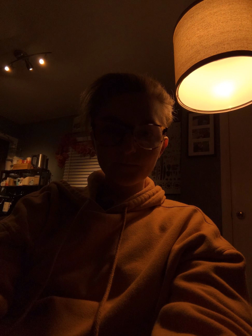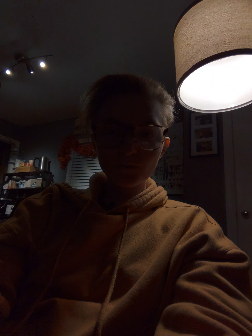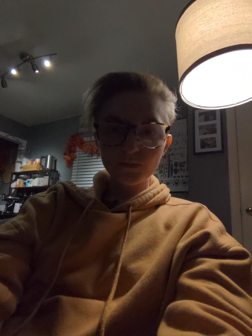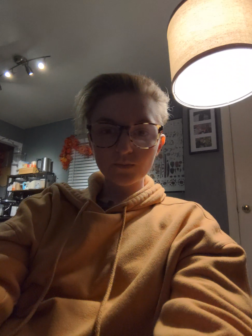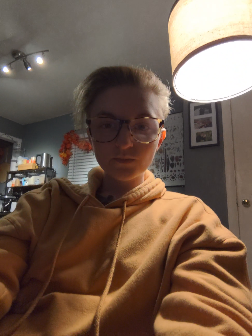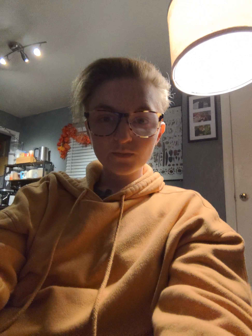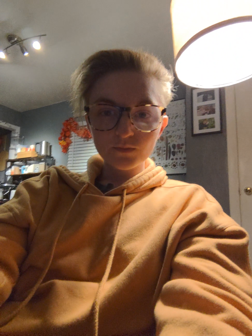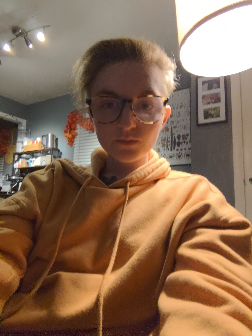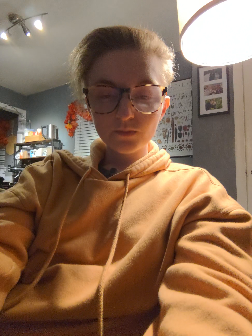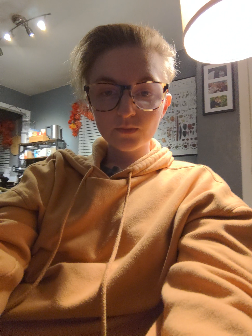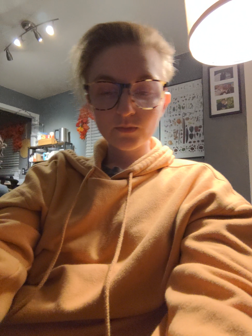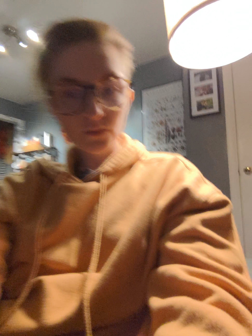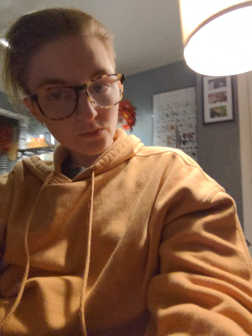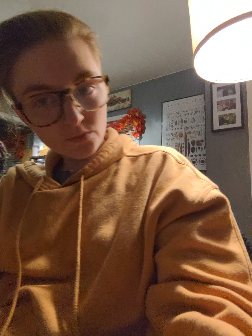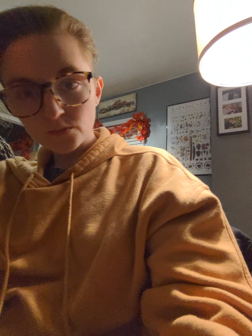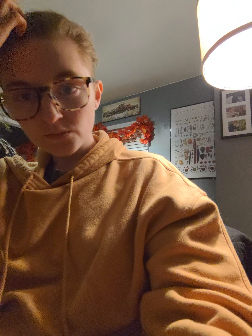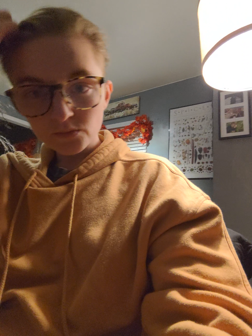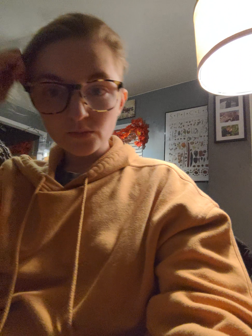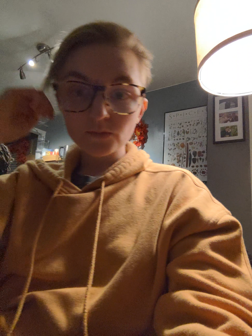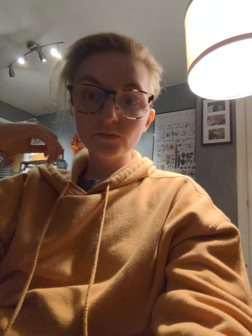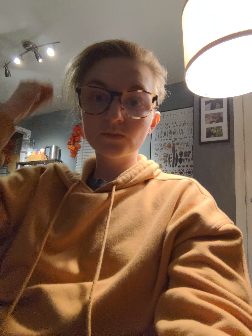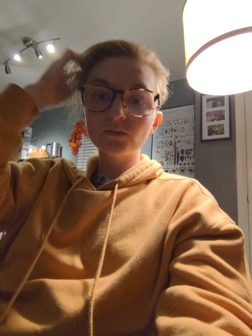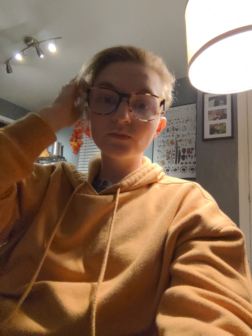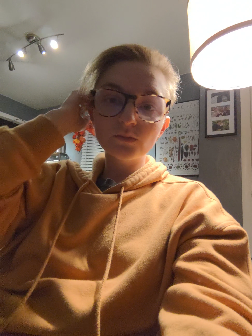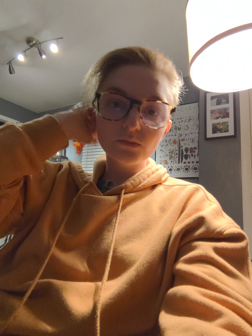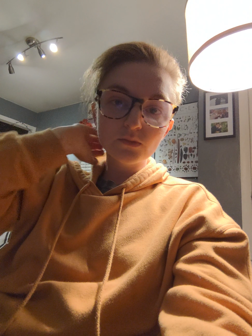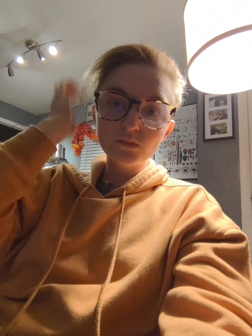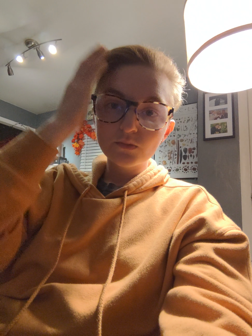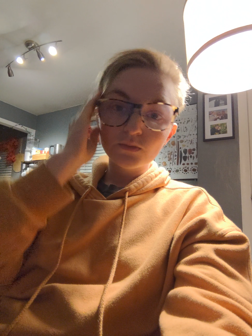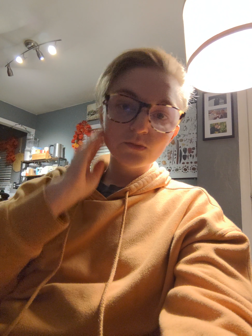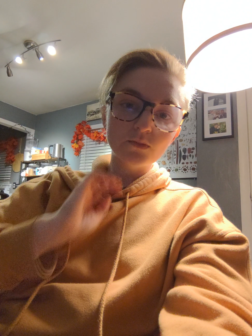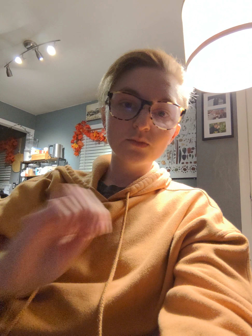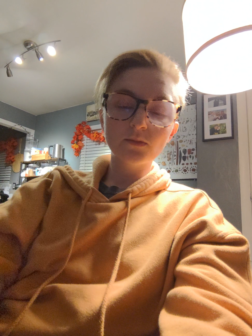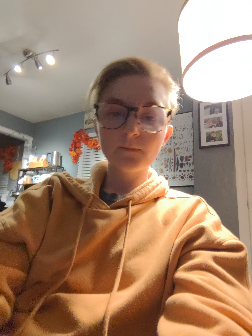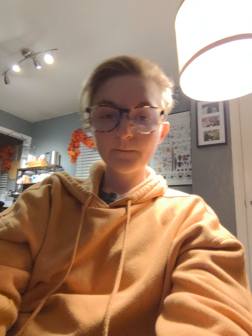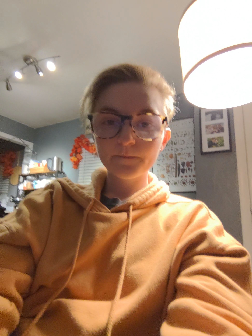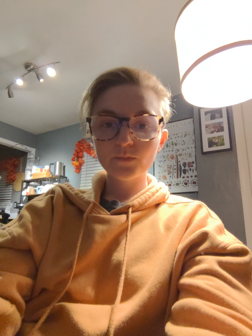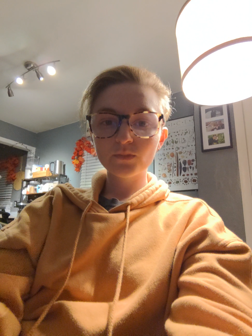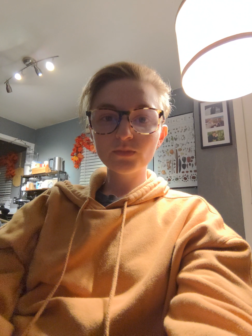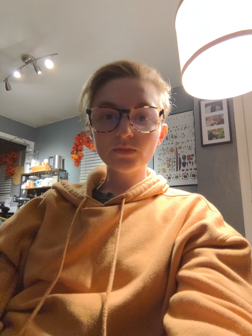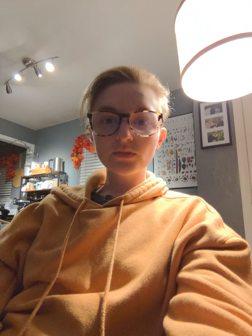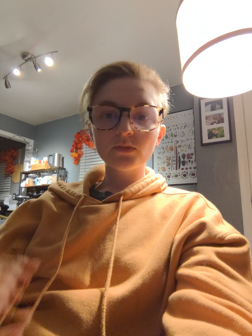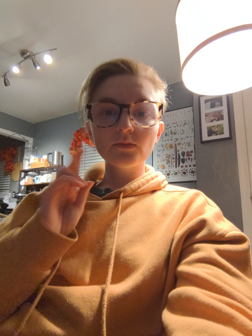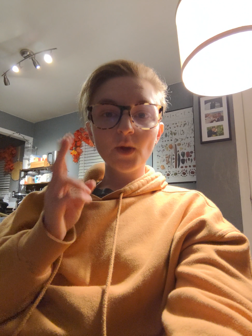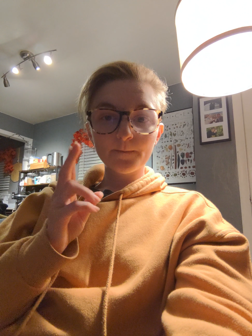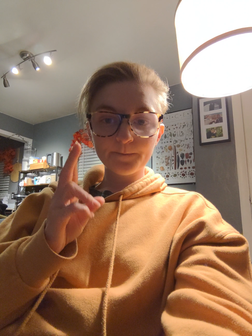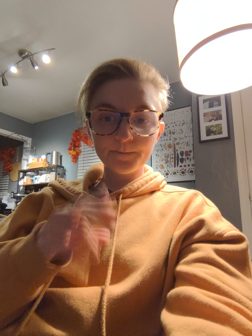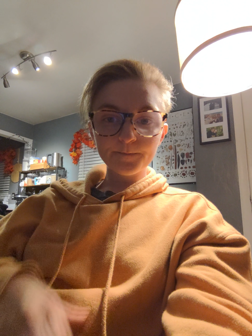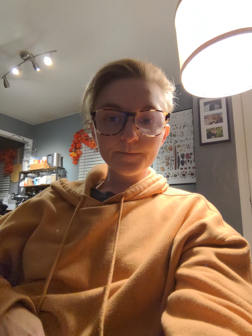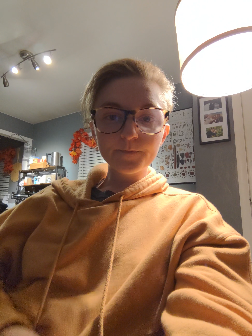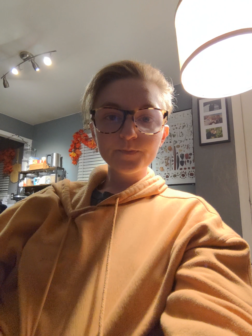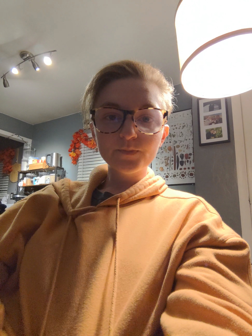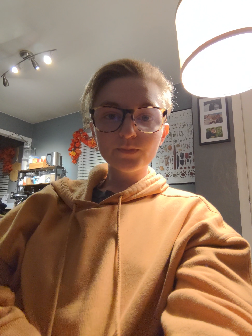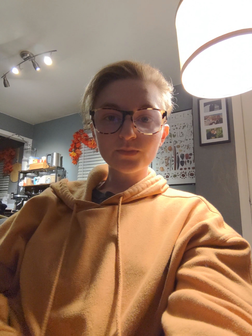hurry